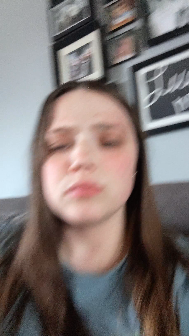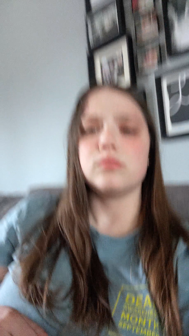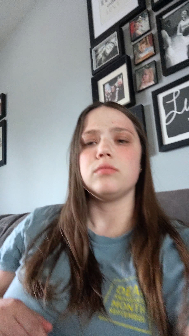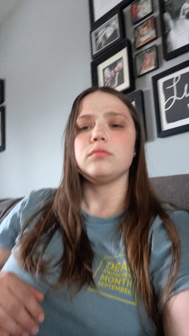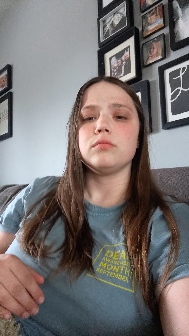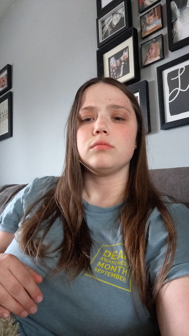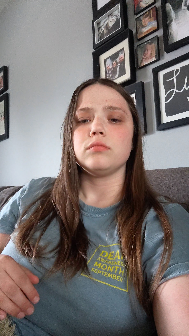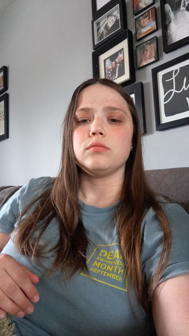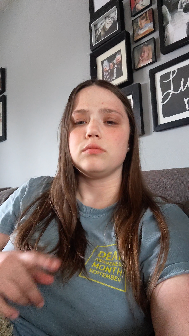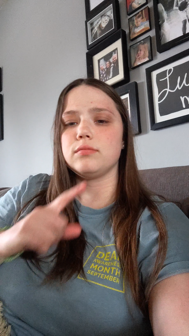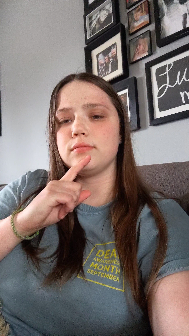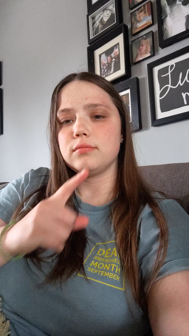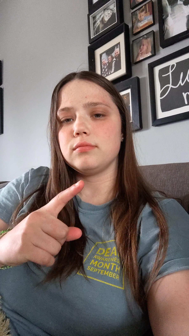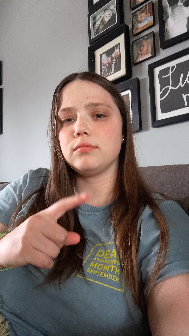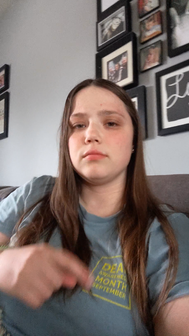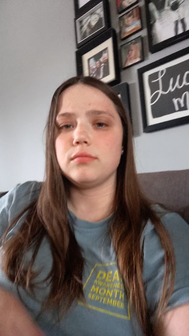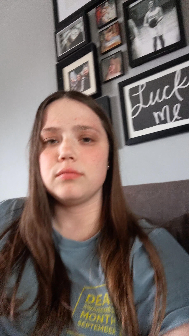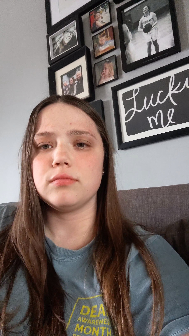is